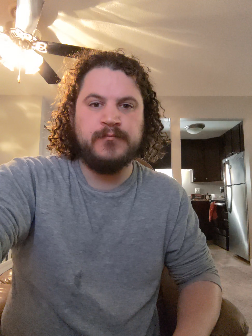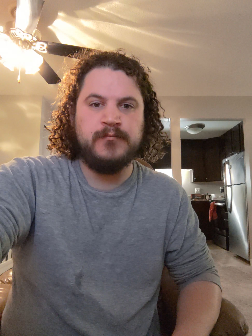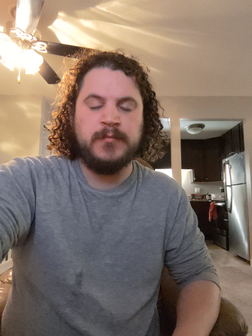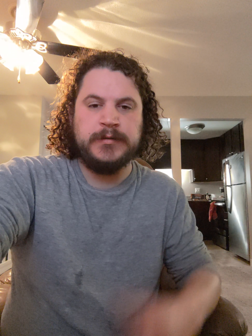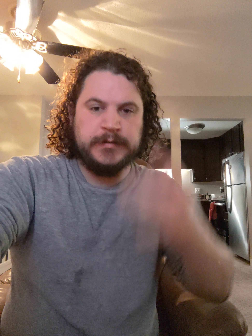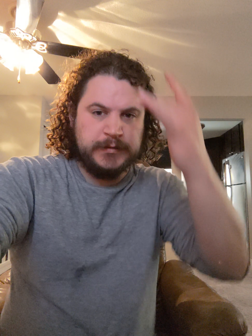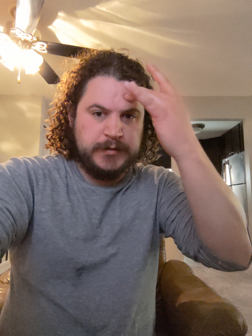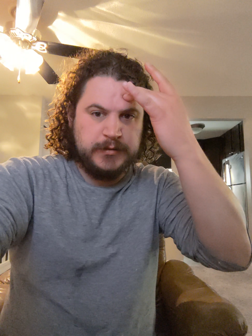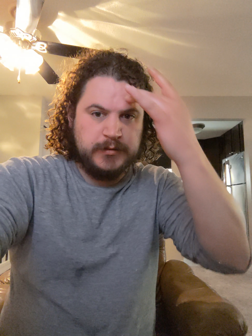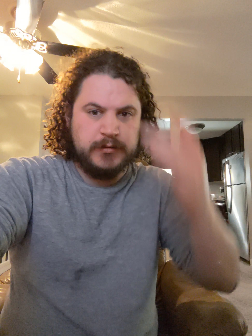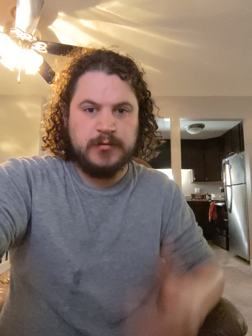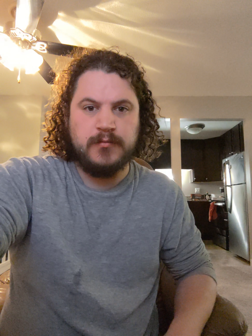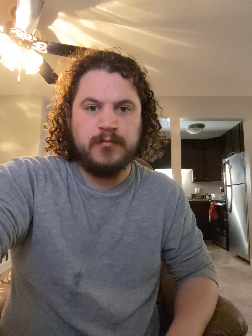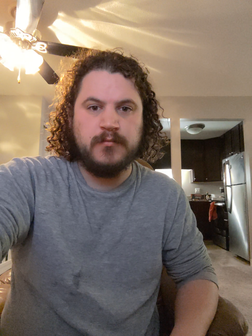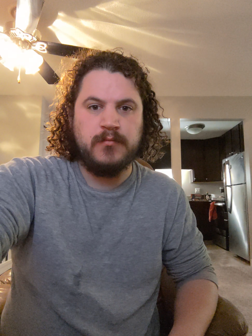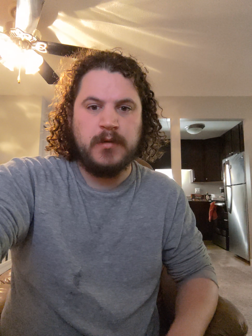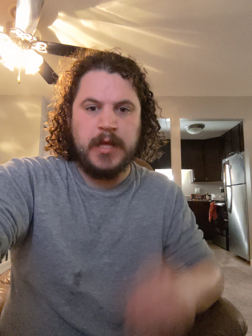sick